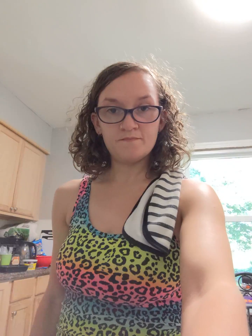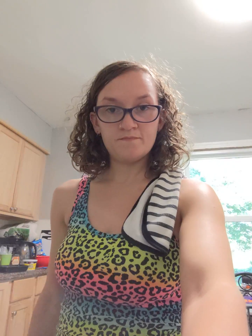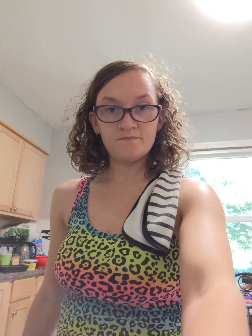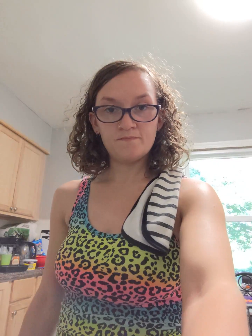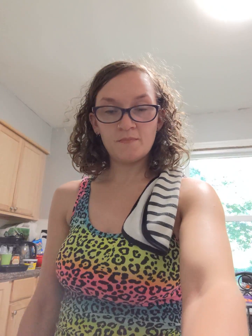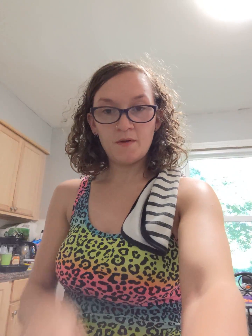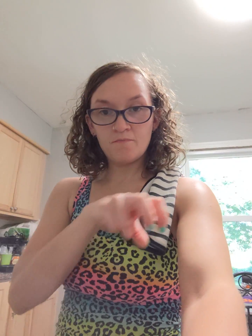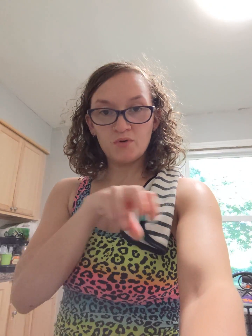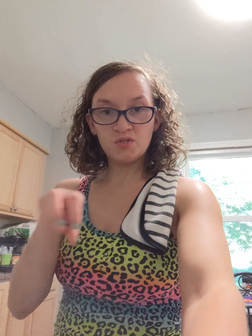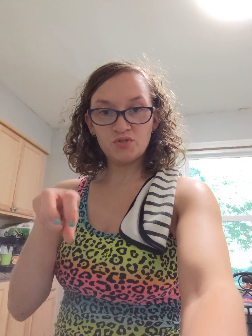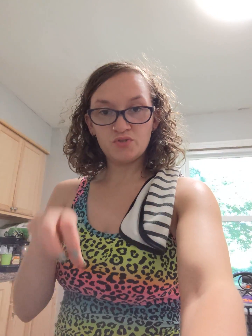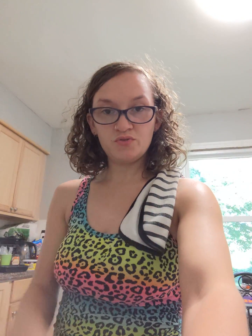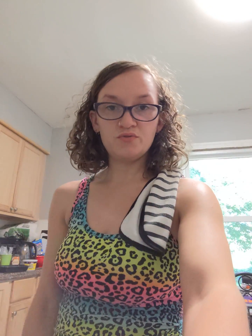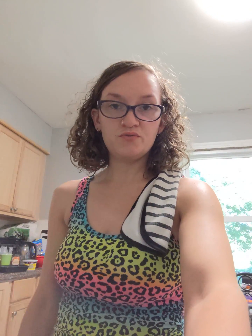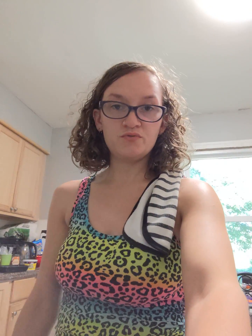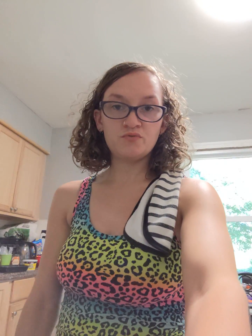bench